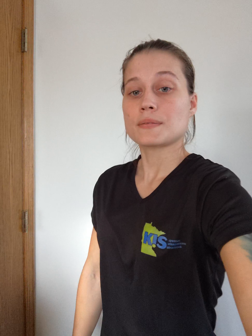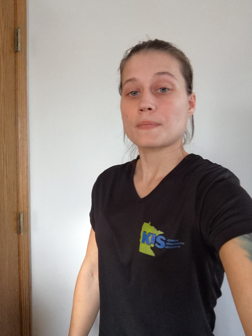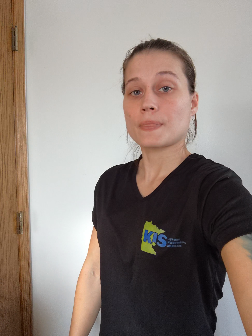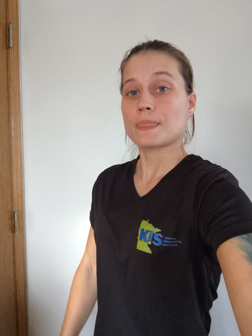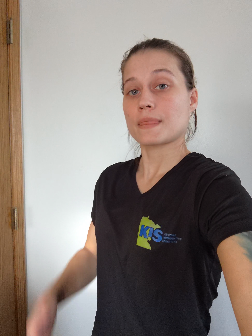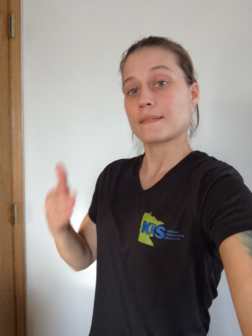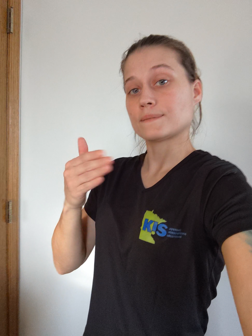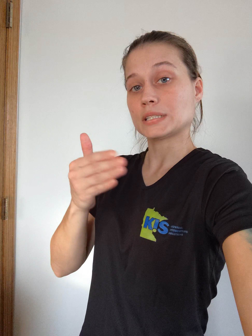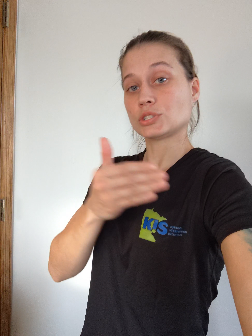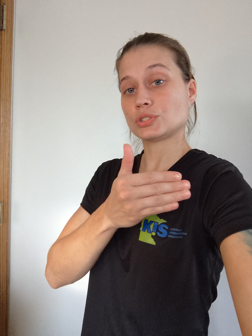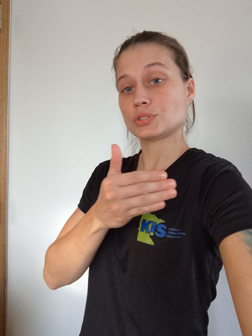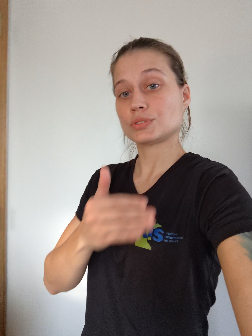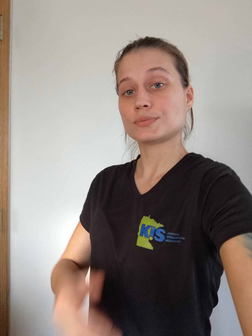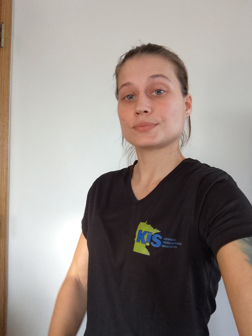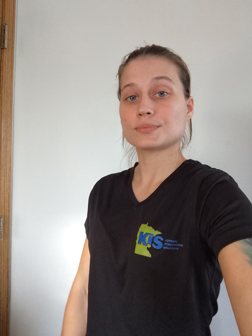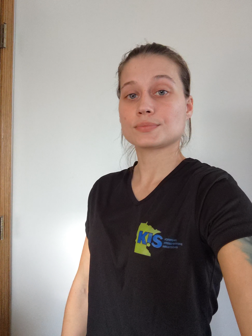fish